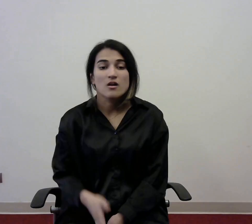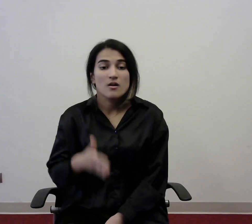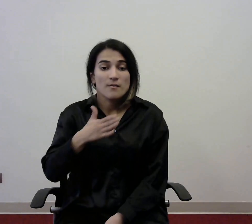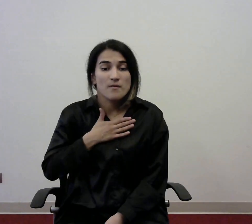mən